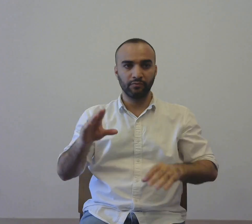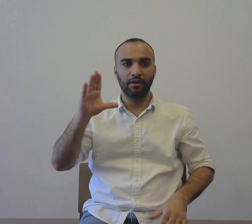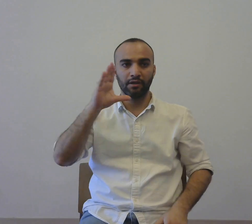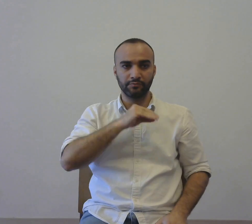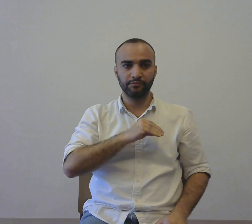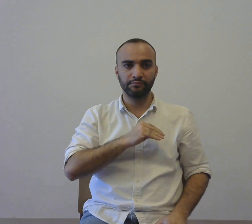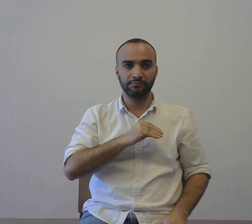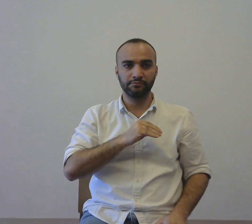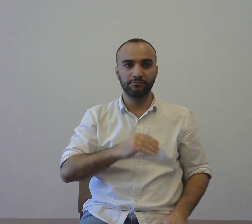bilər